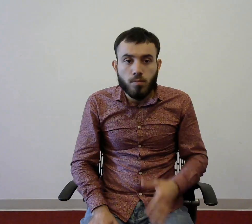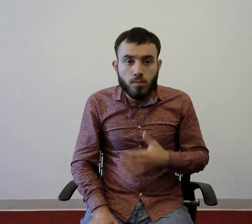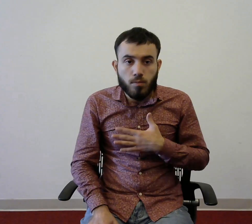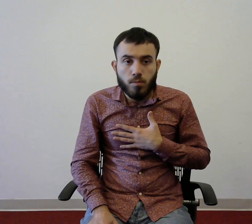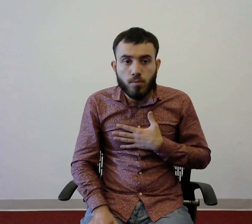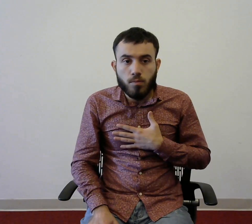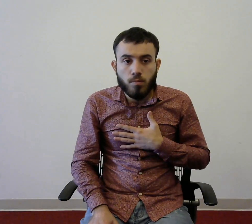mən